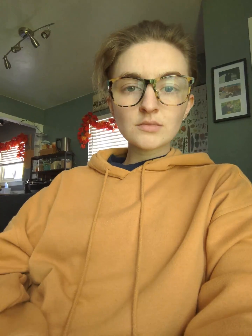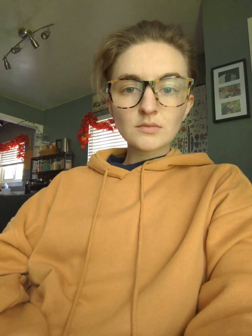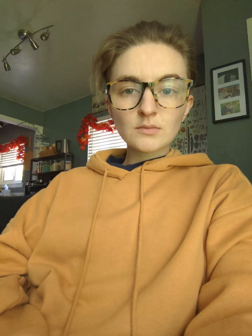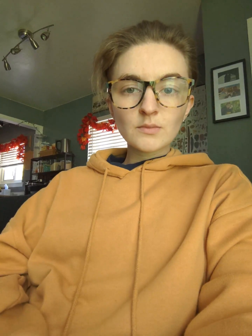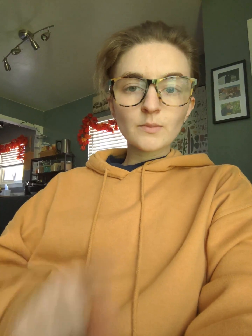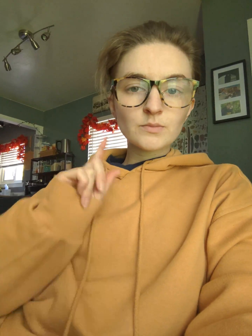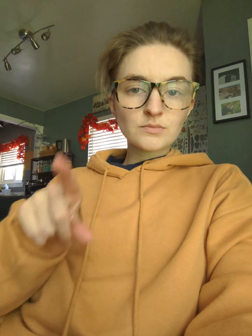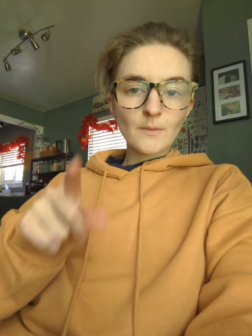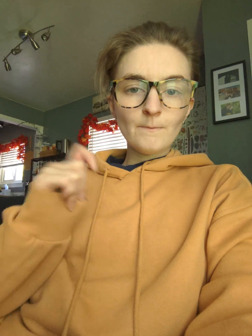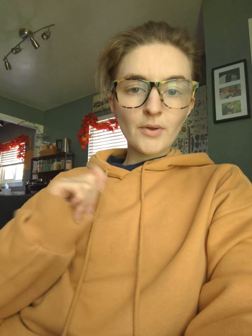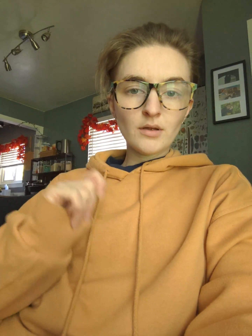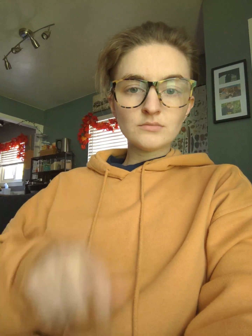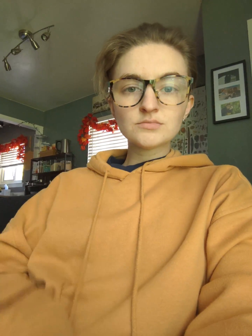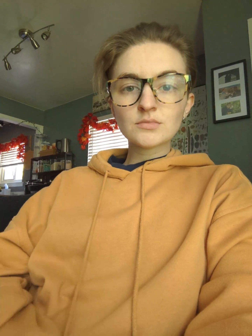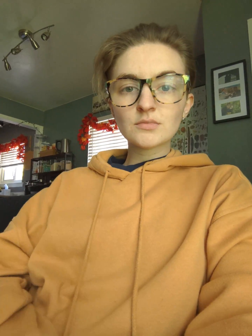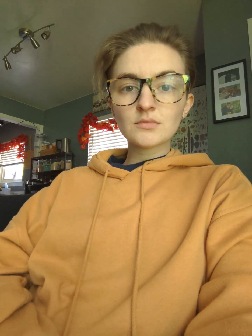go potty